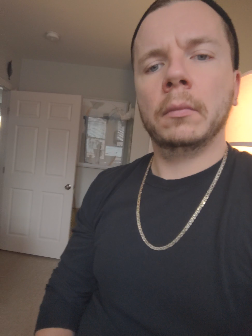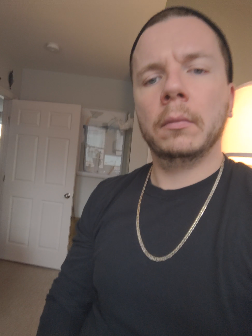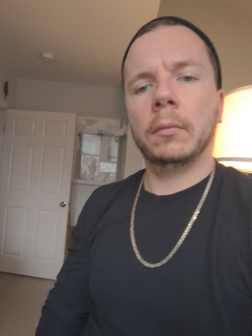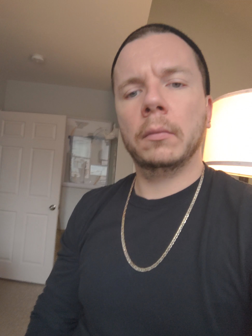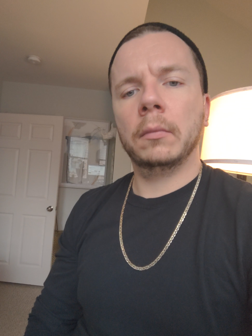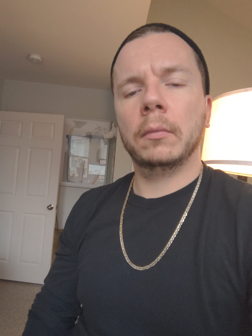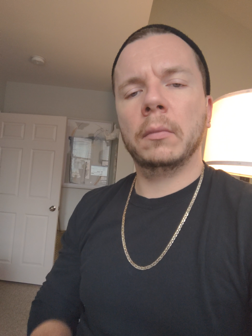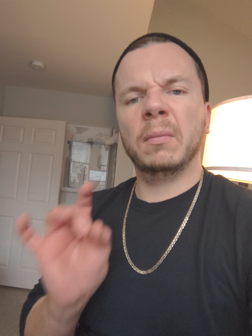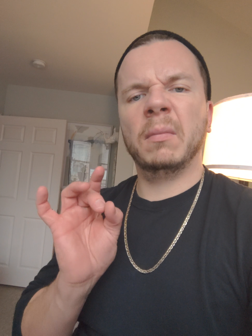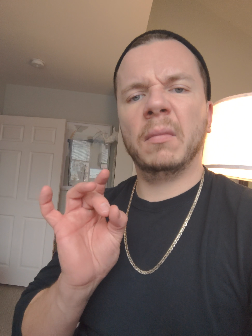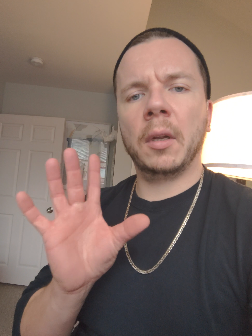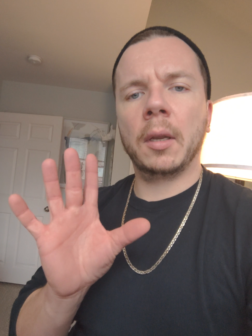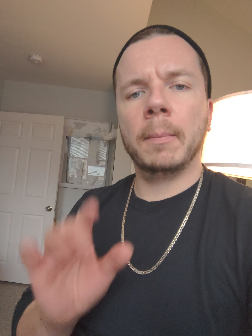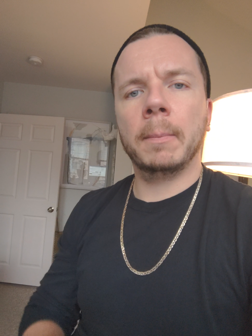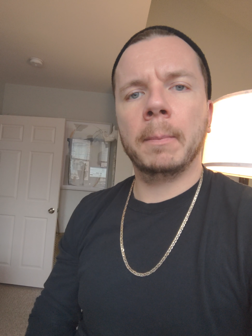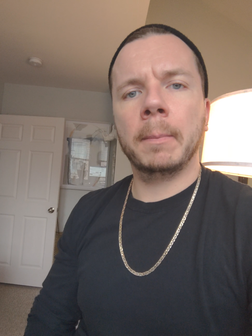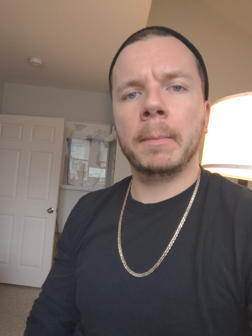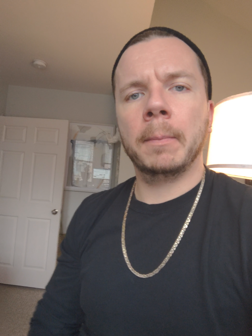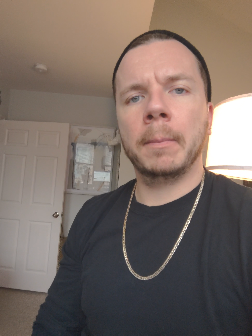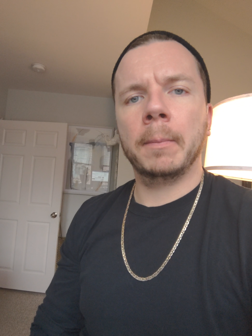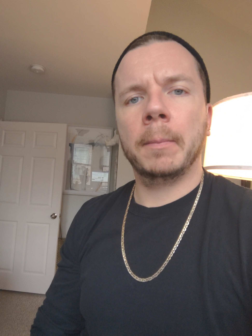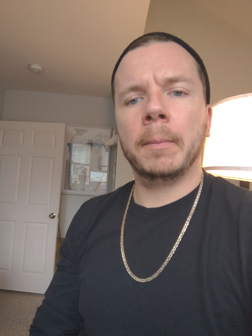yucky